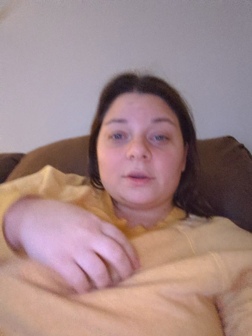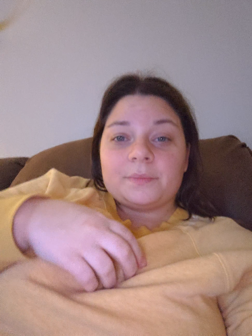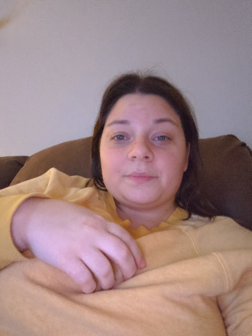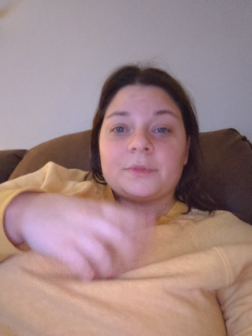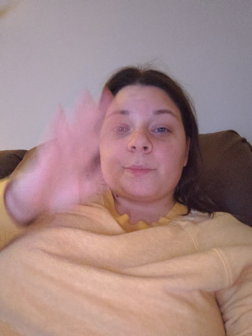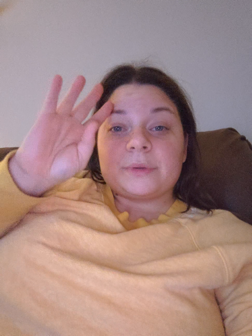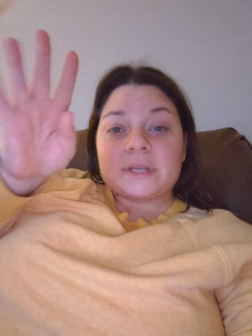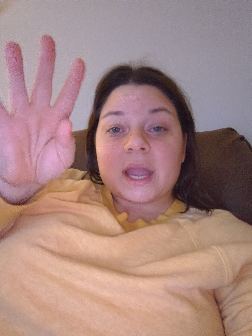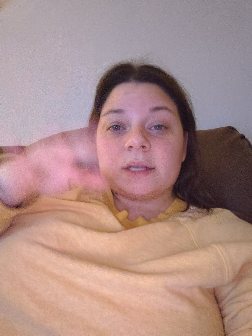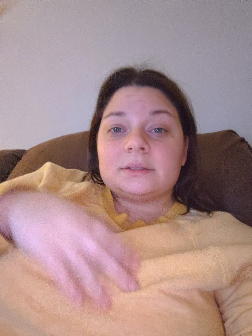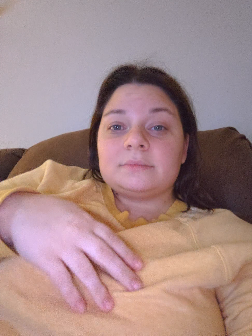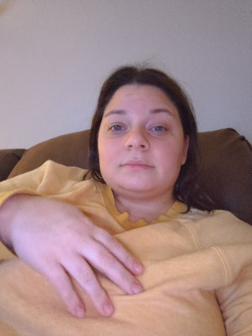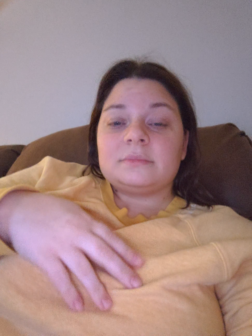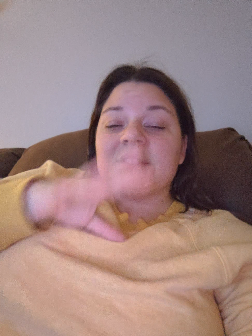pretend